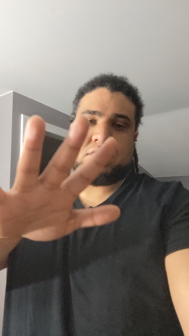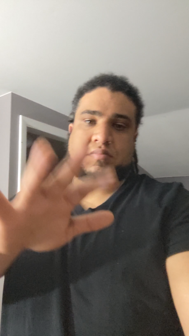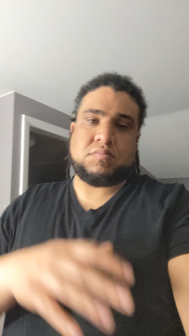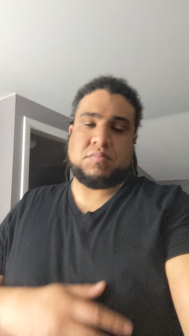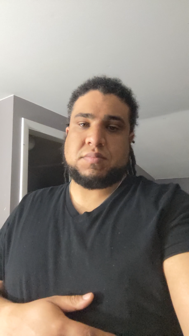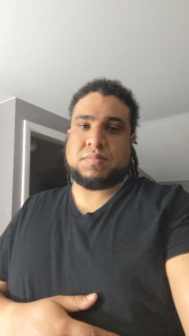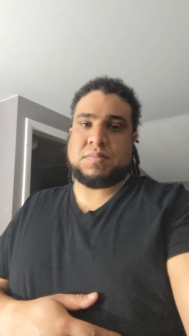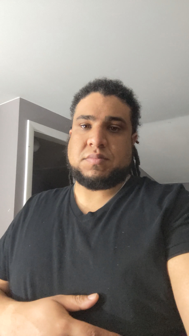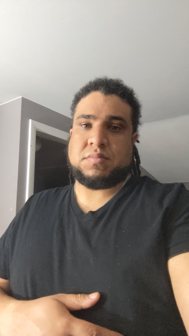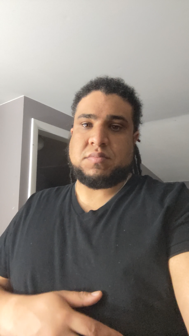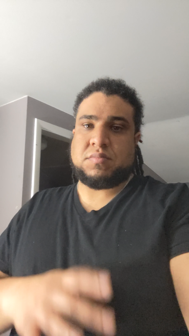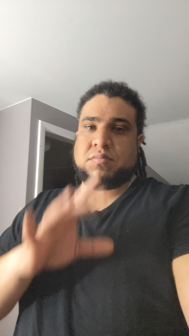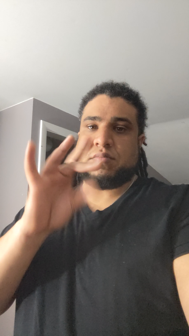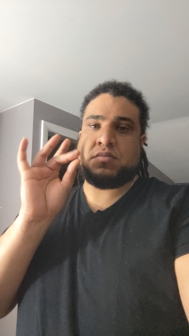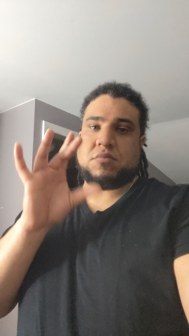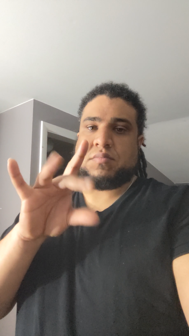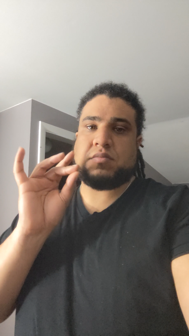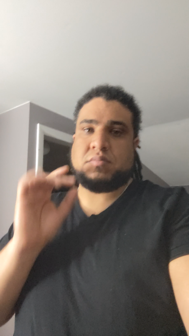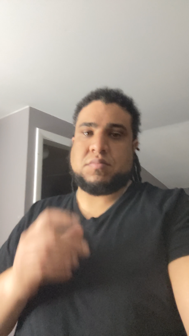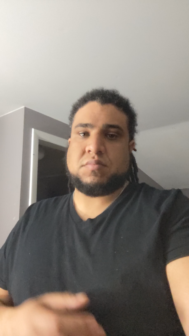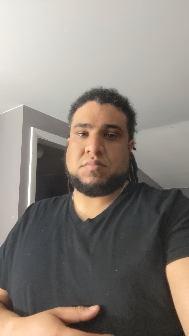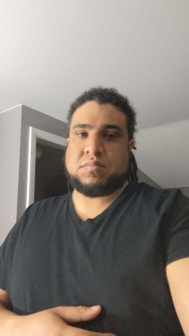choose